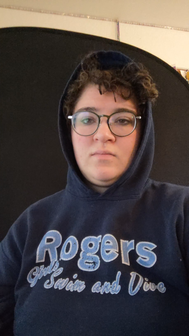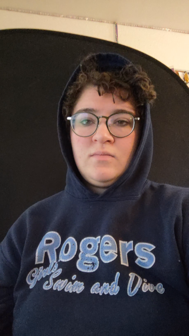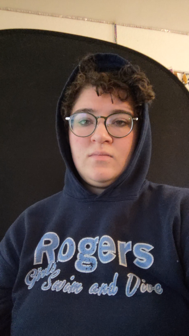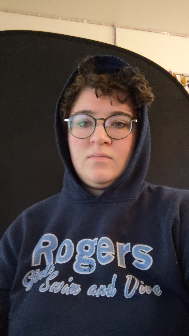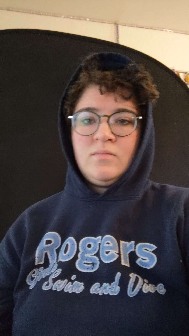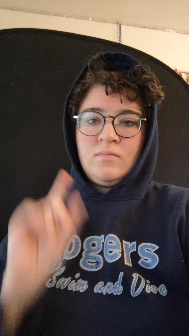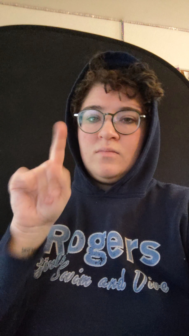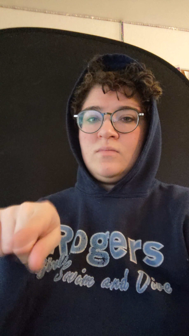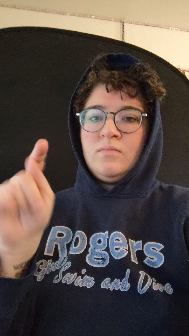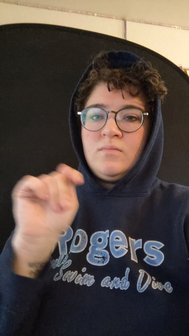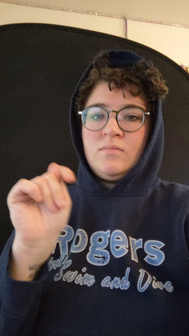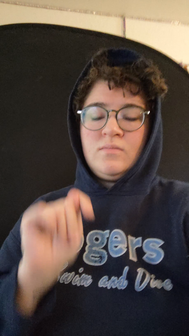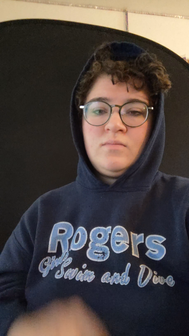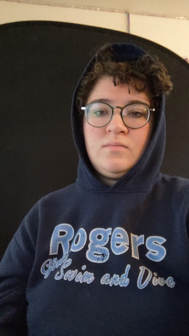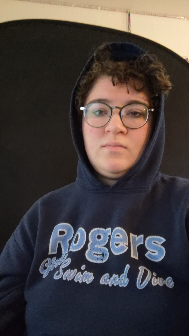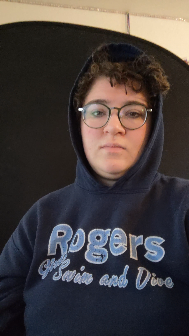go potty